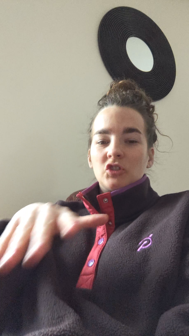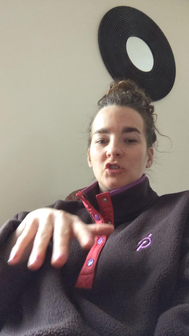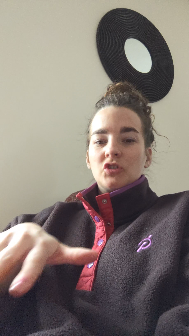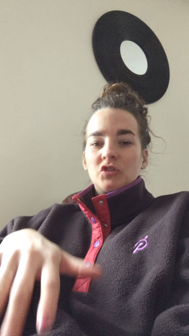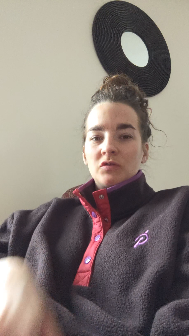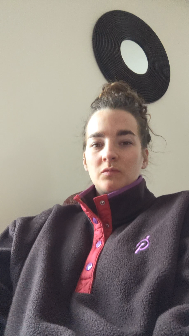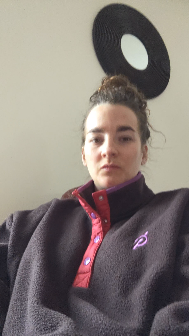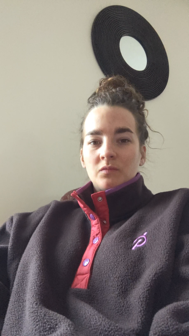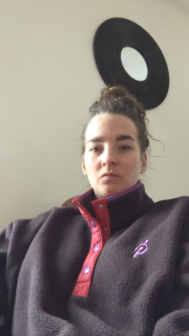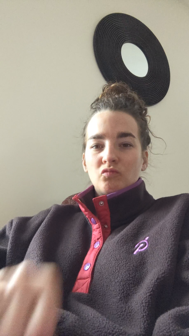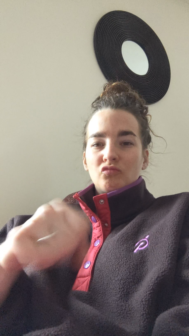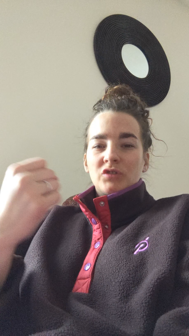break